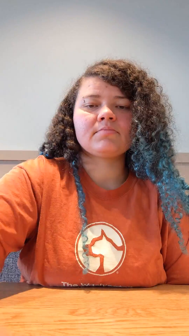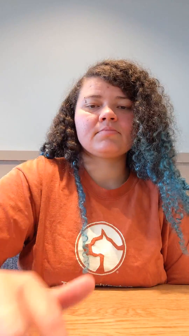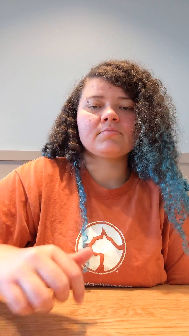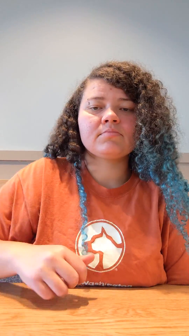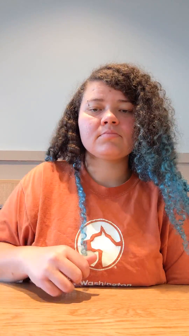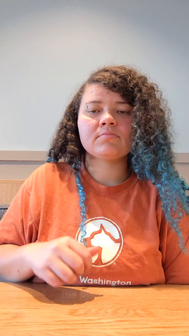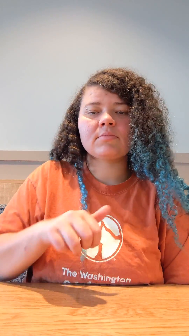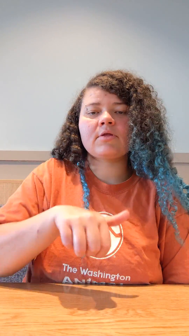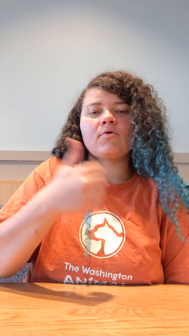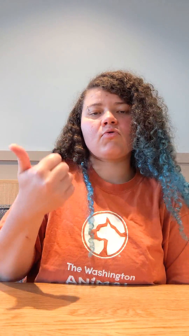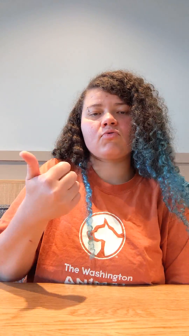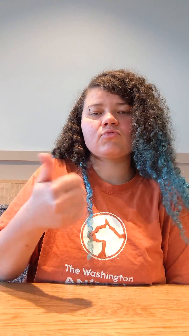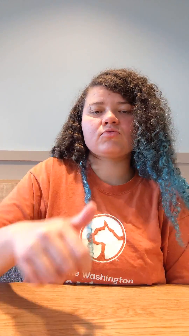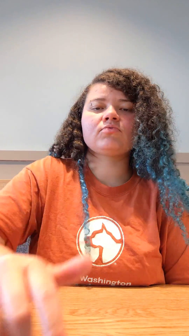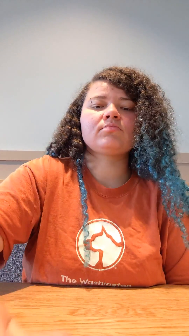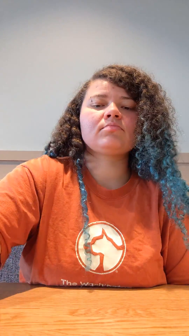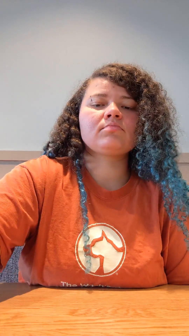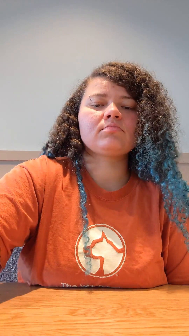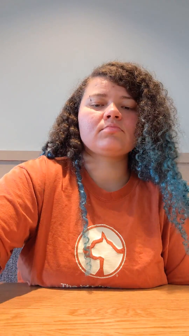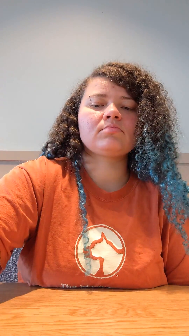other